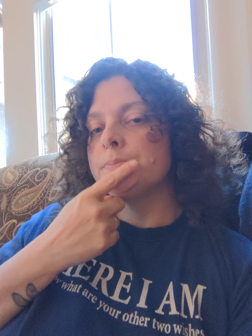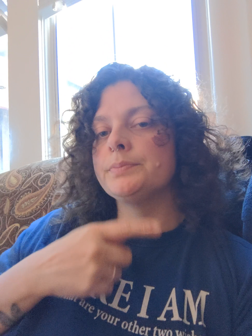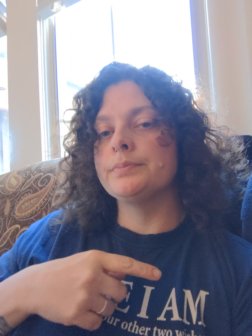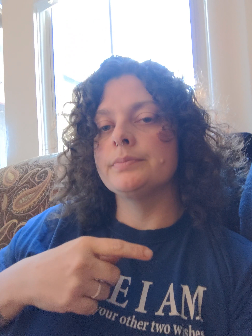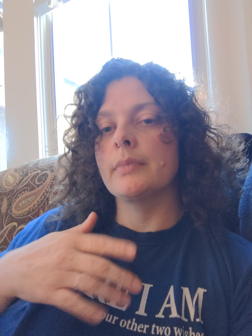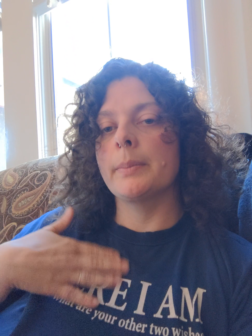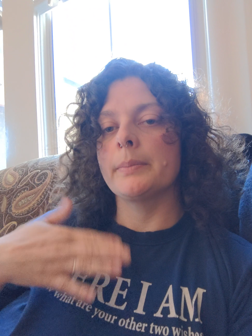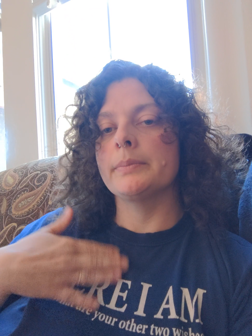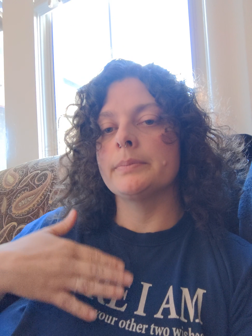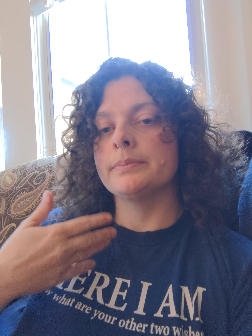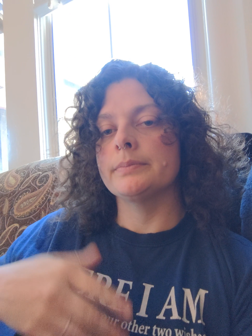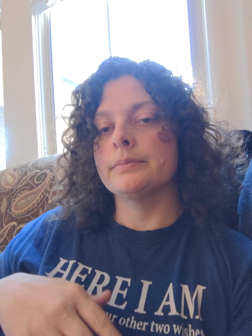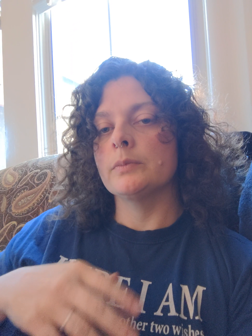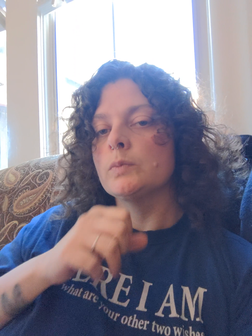happy